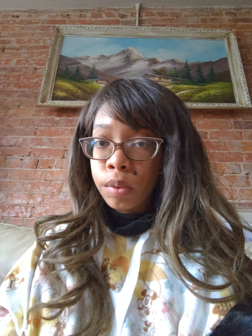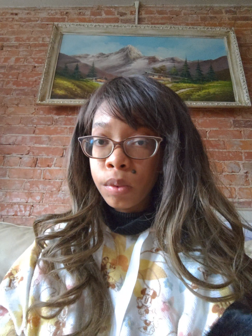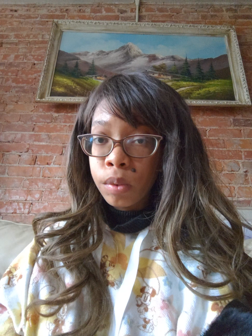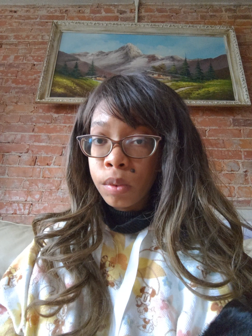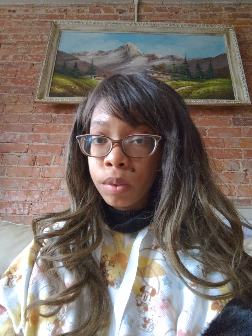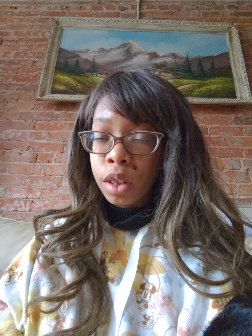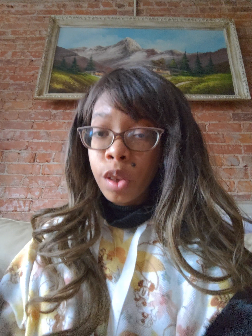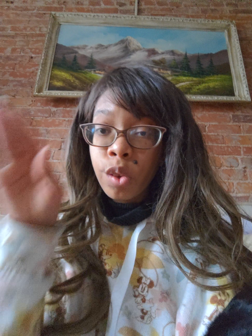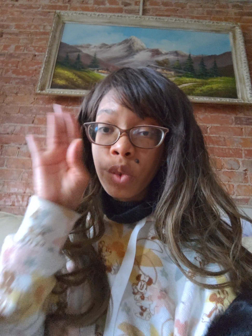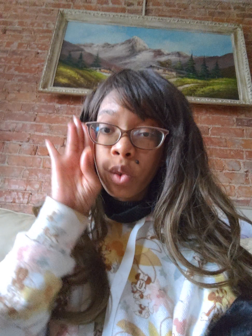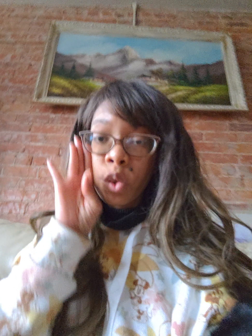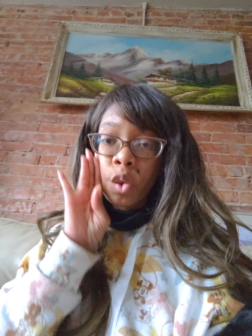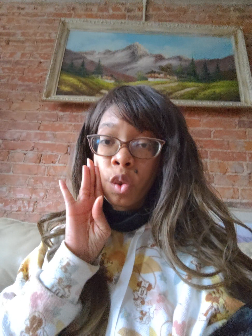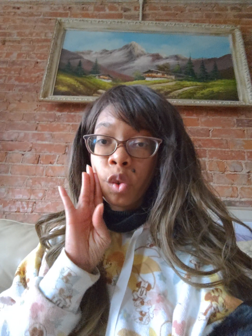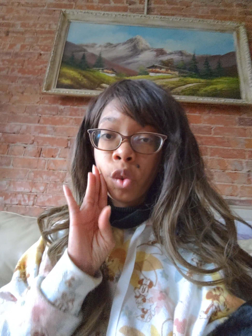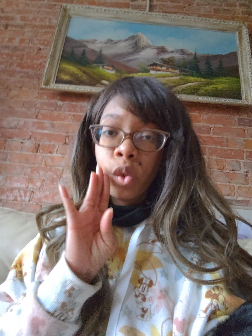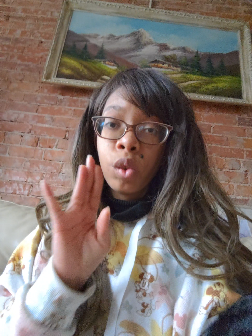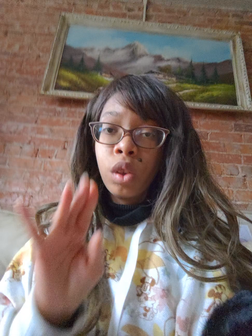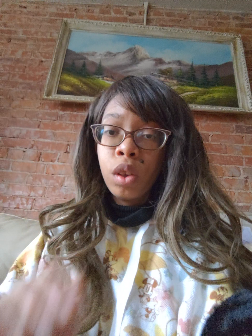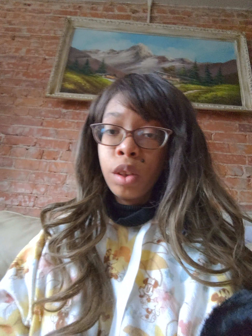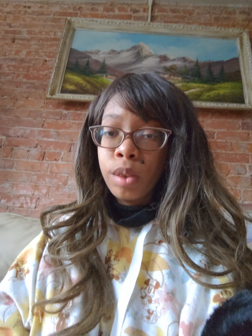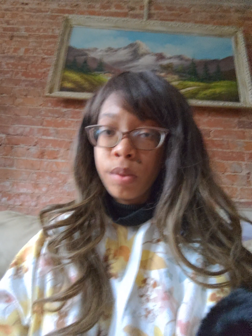brown